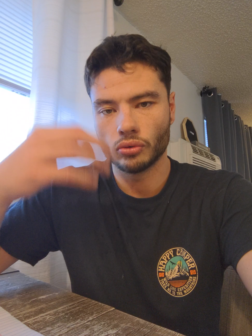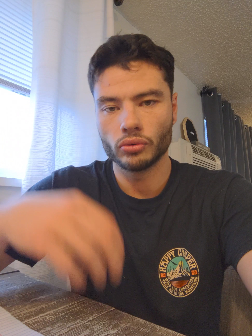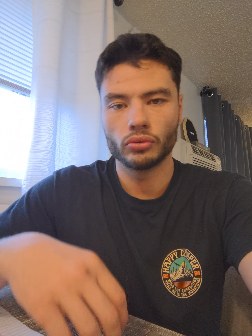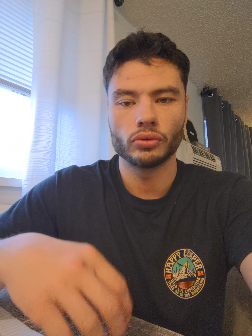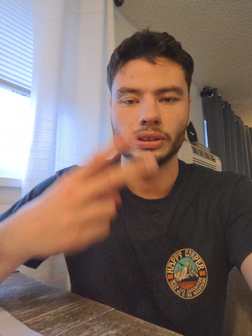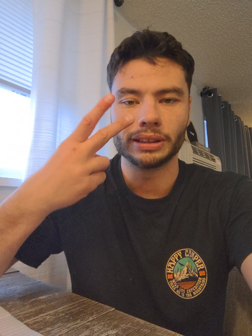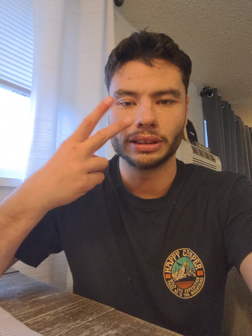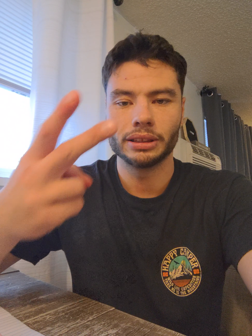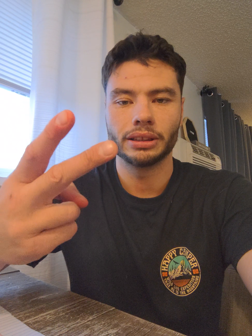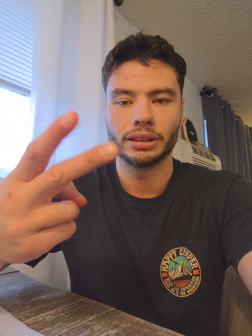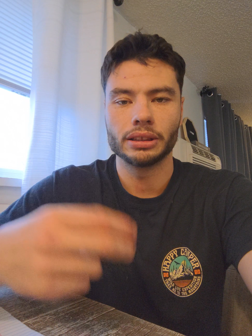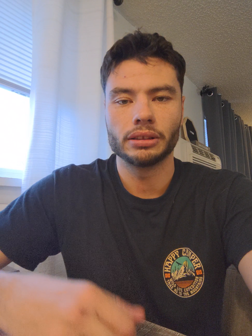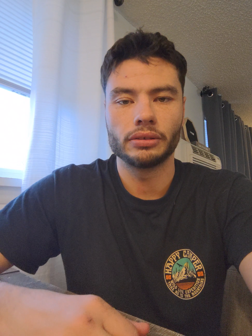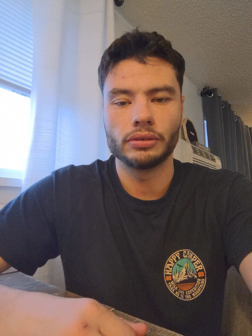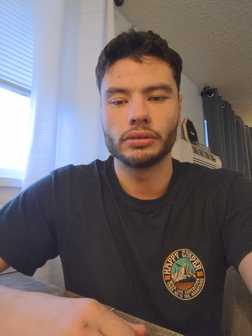see